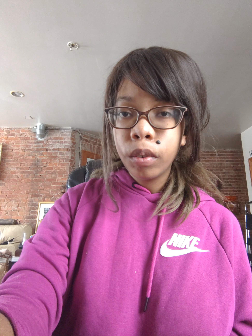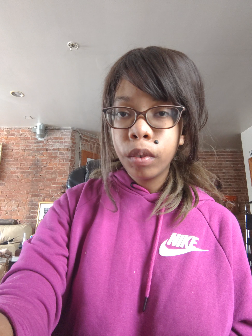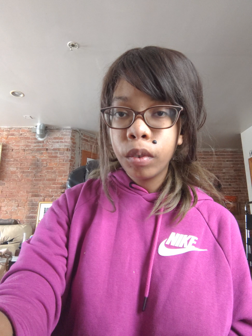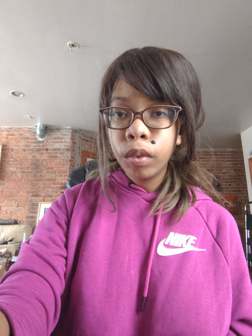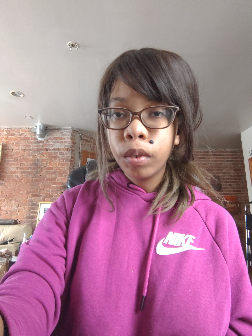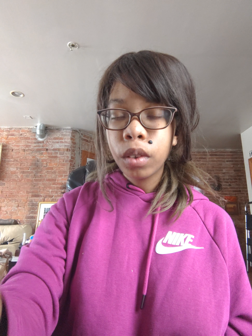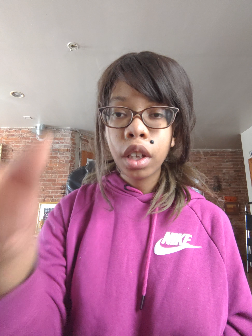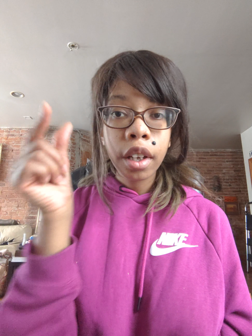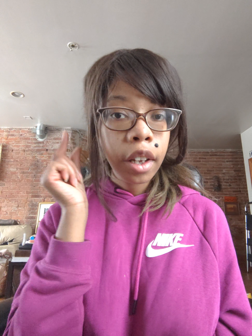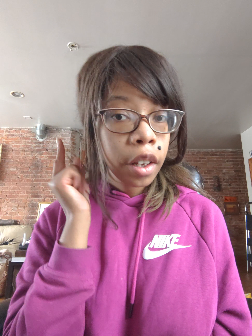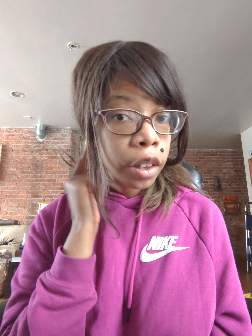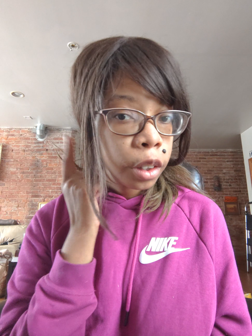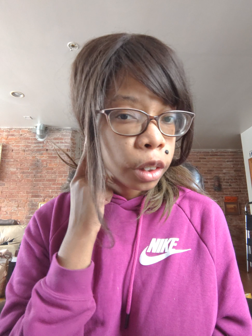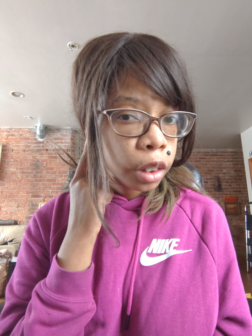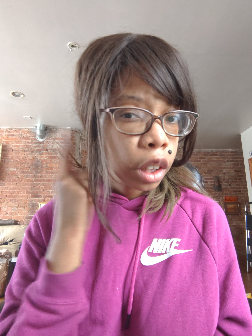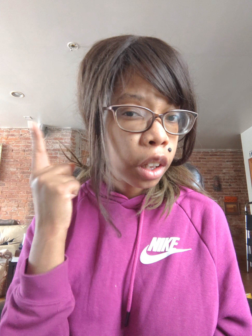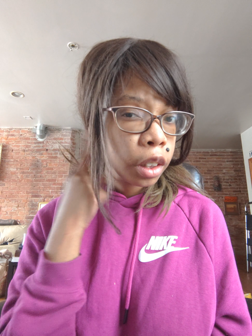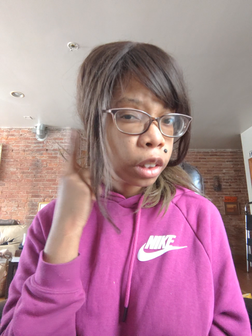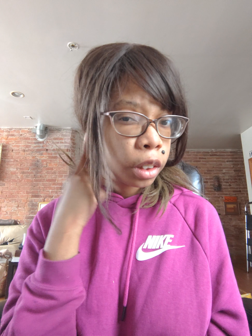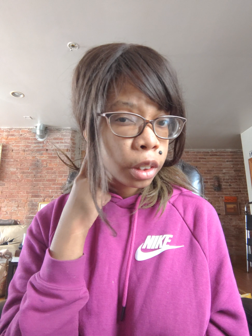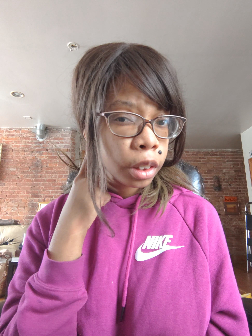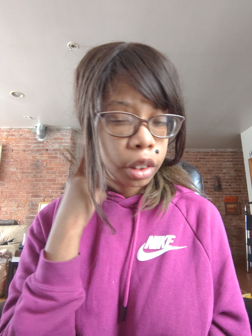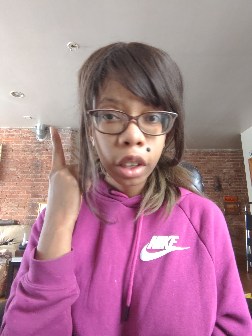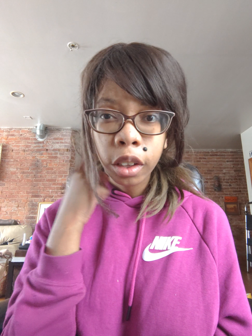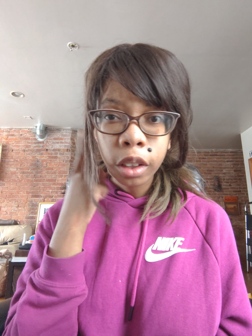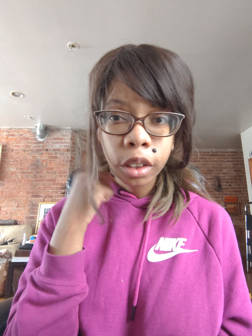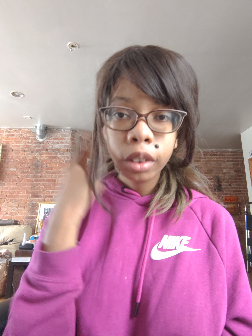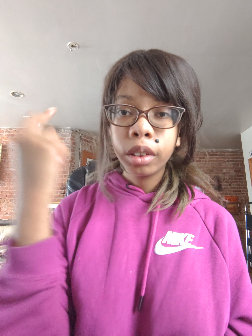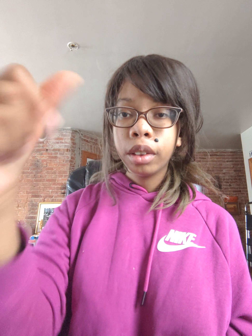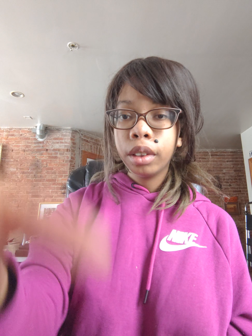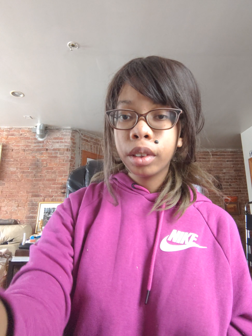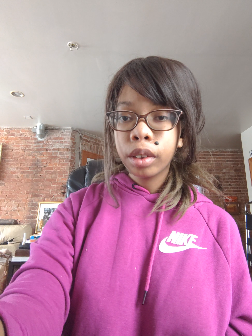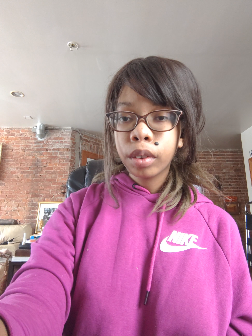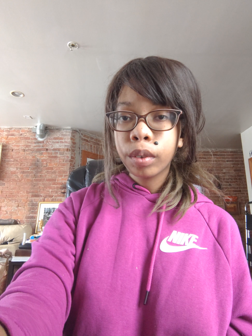hear